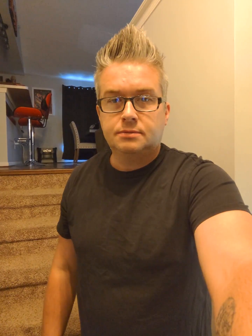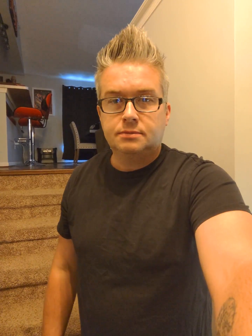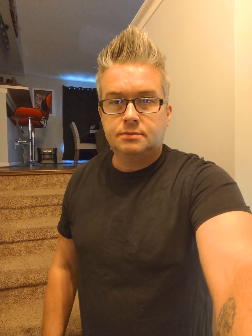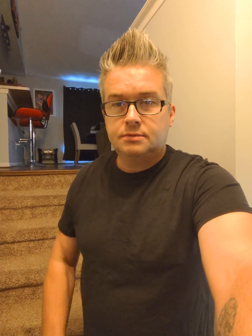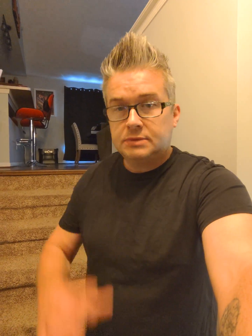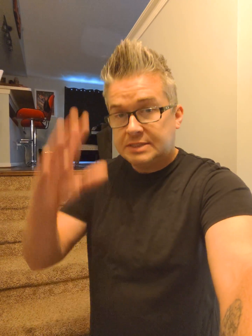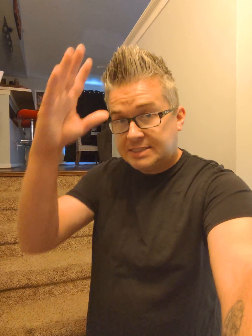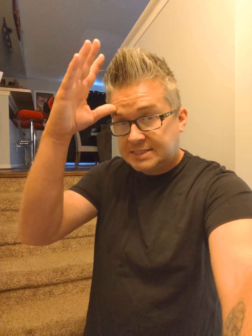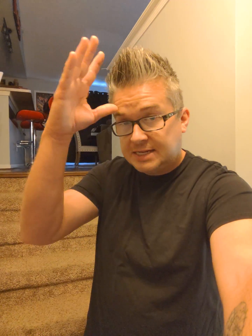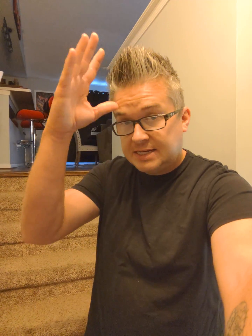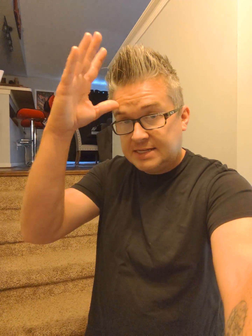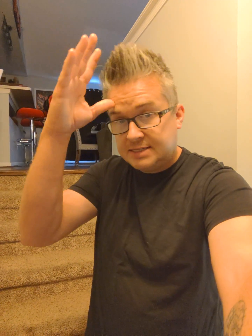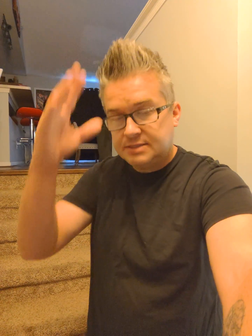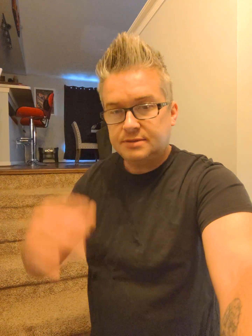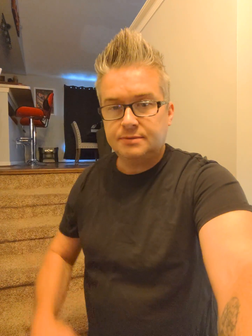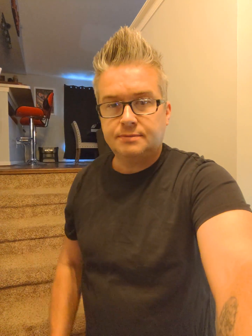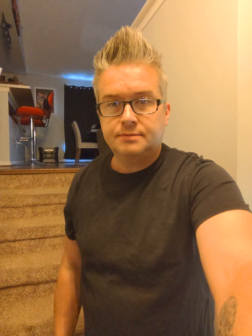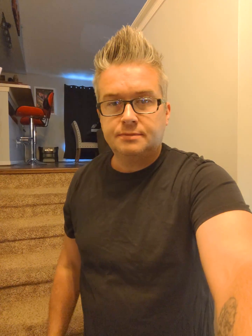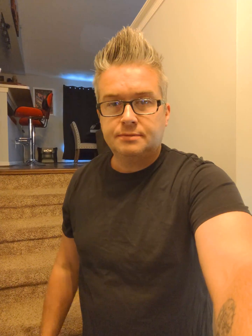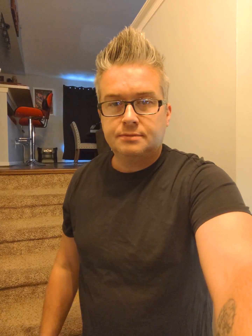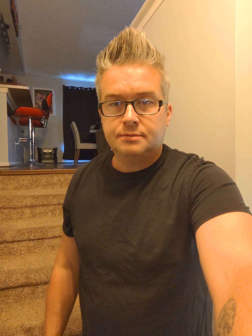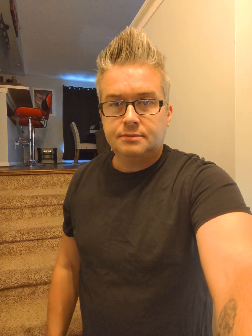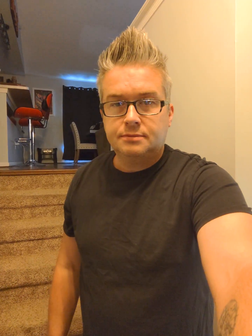daddy